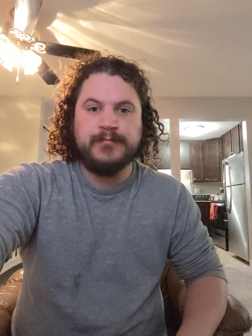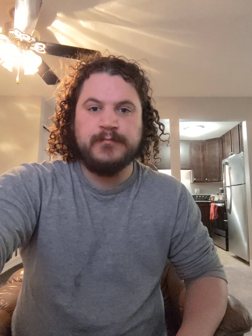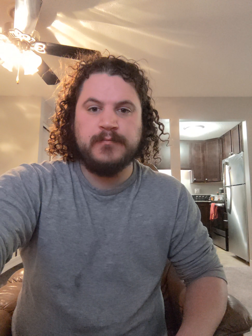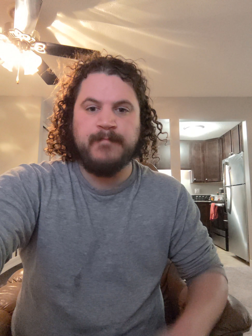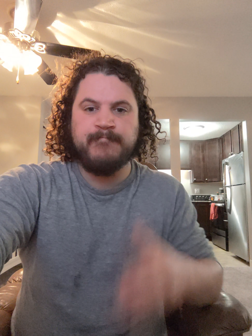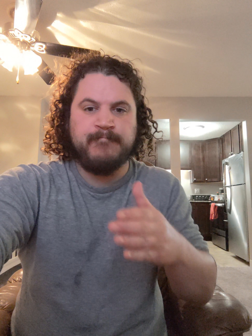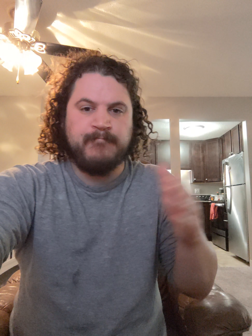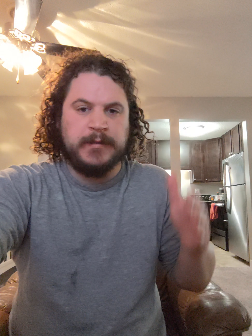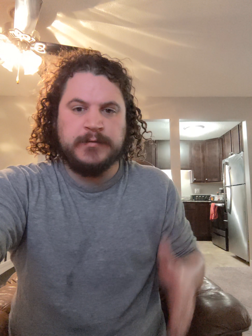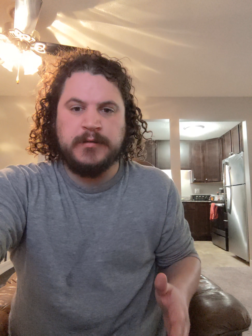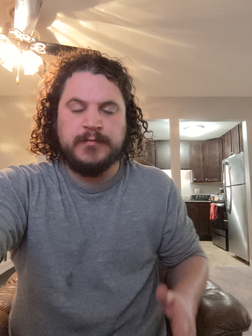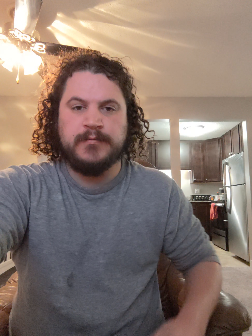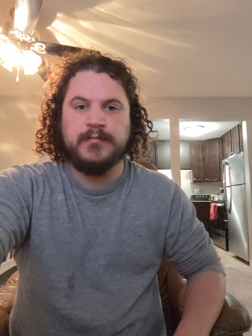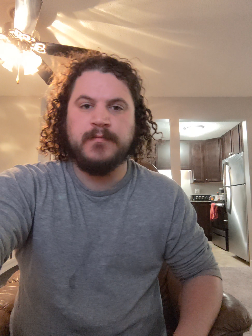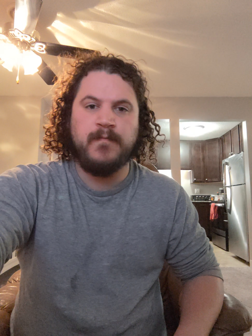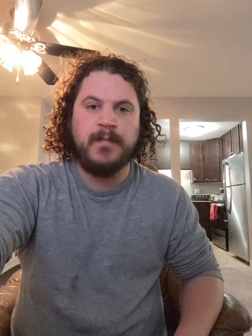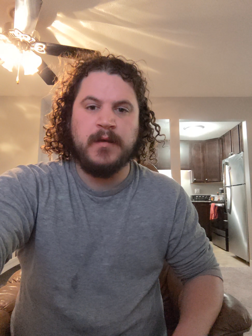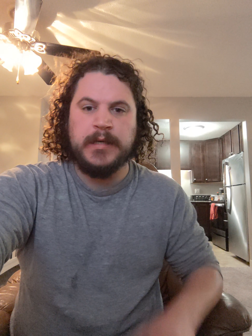beside